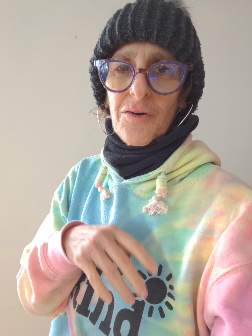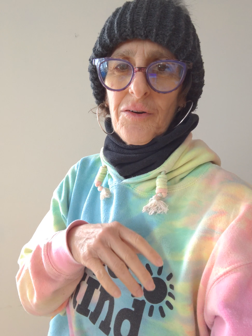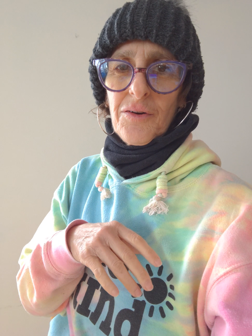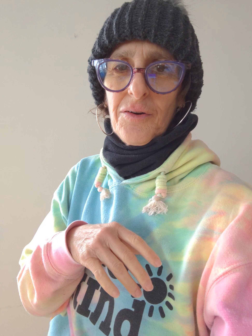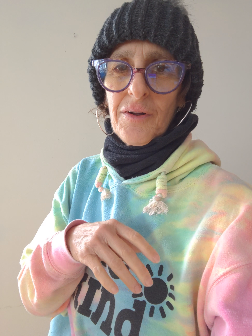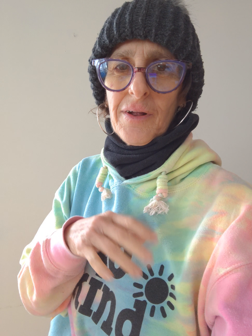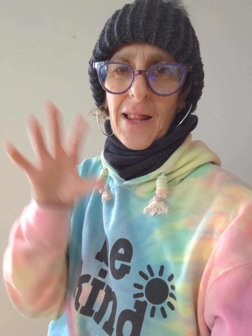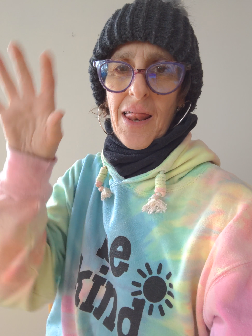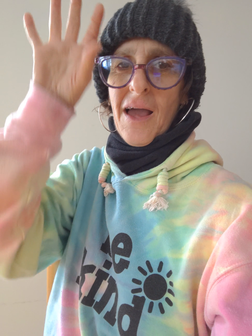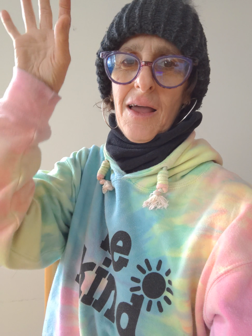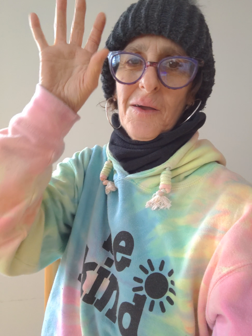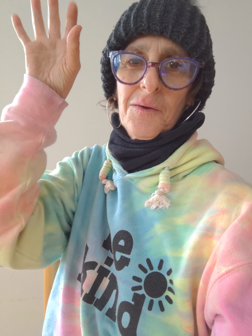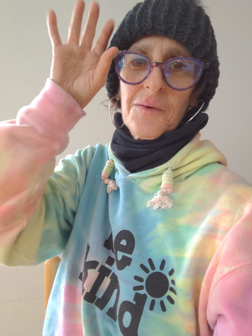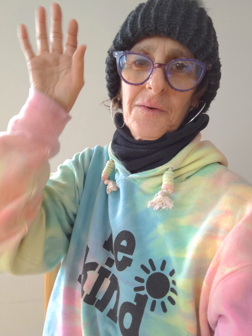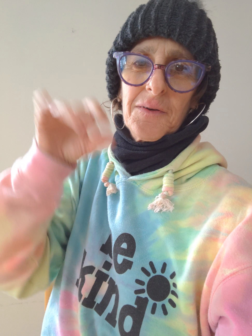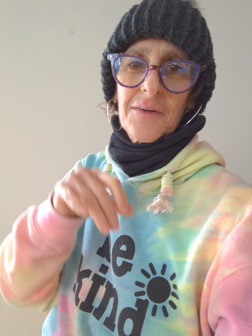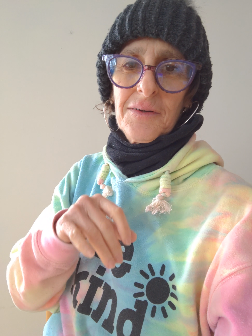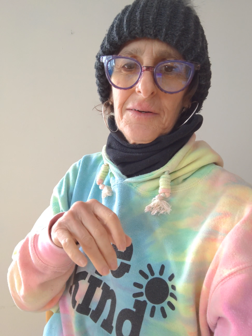cloud